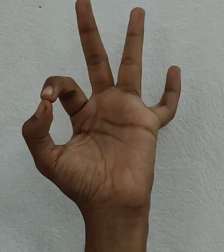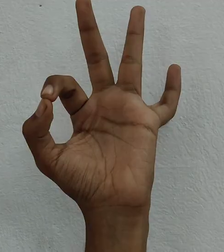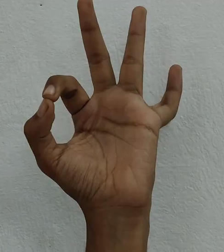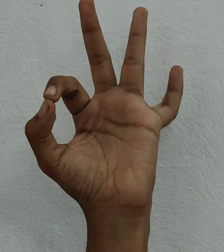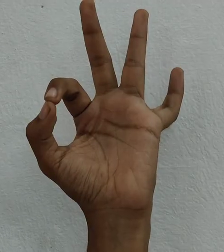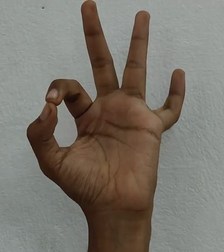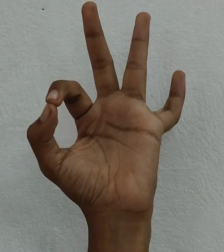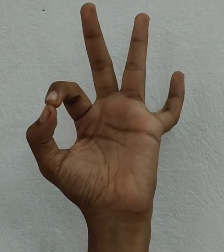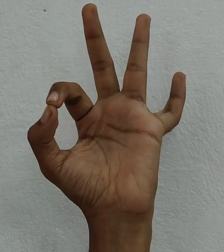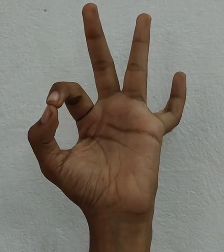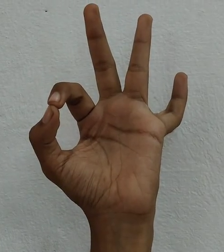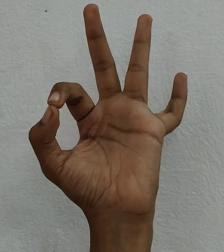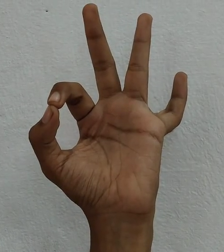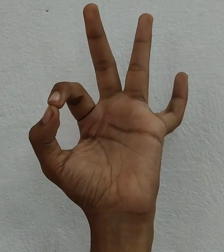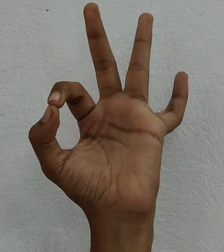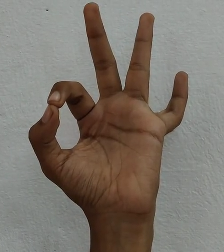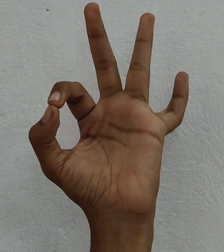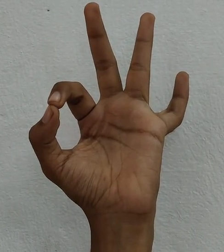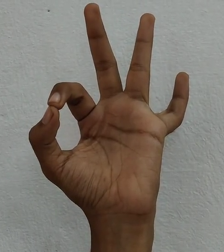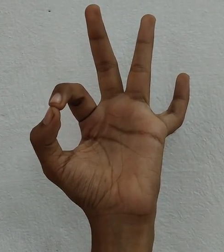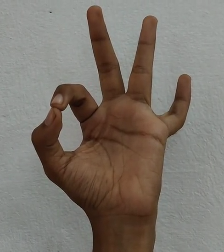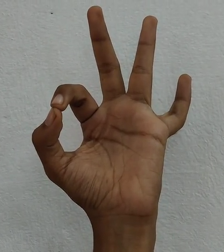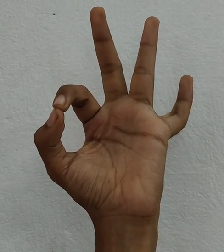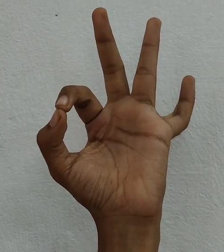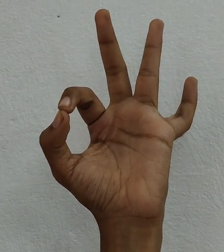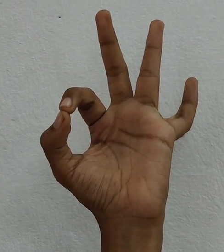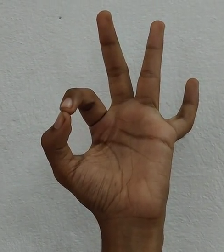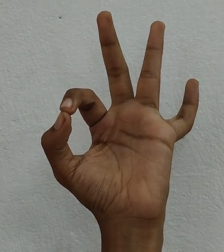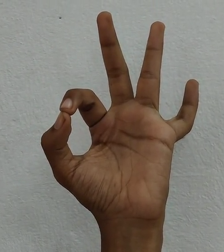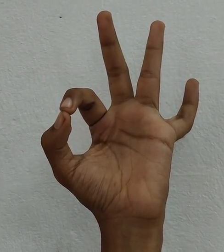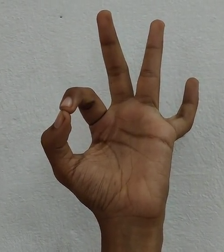ഒ